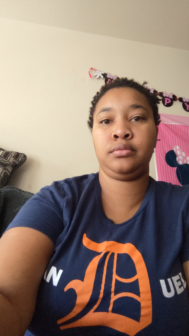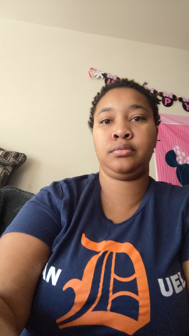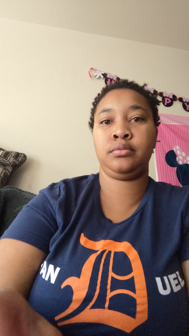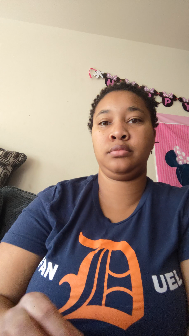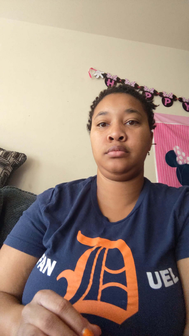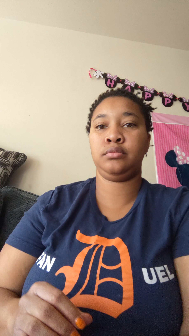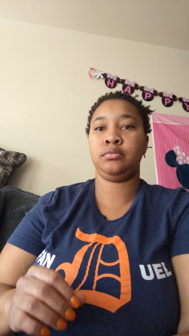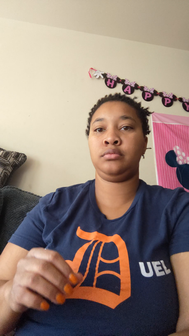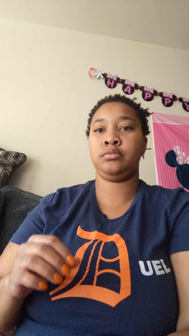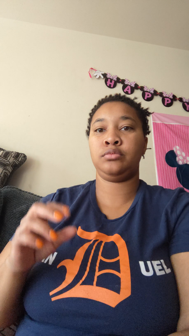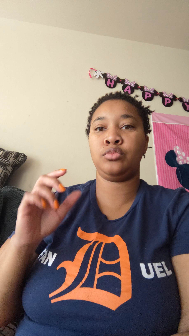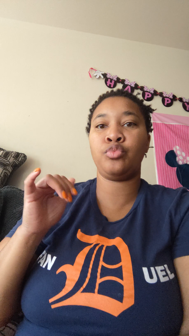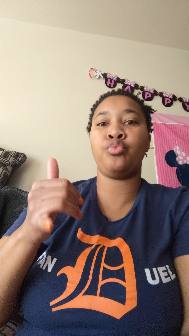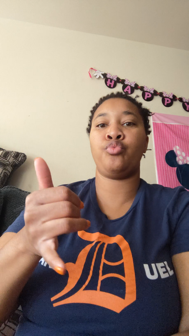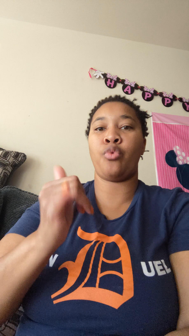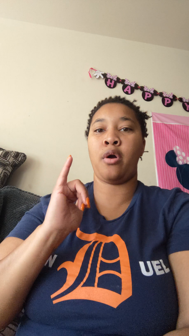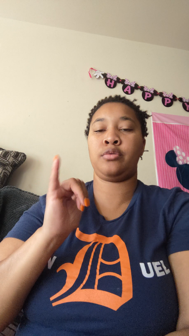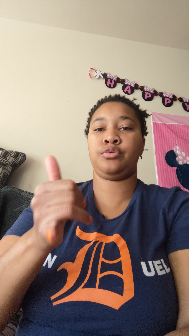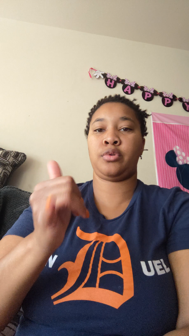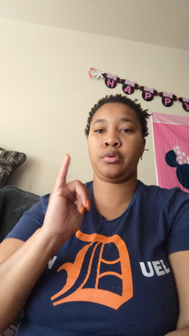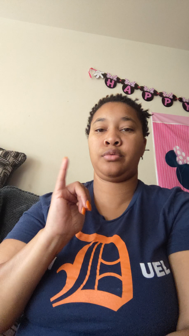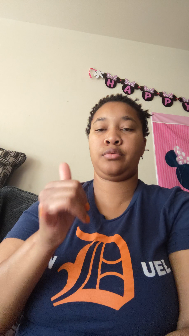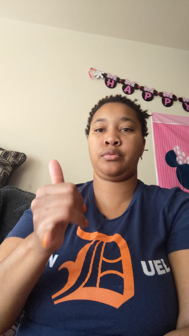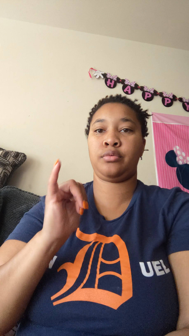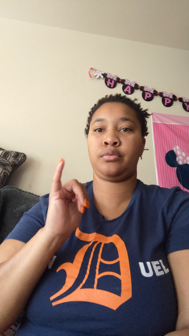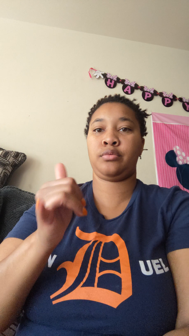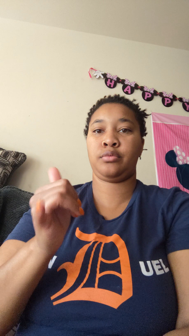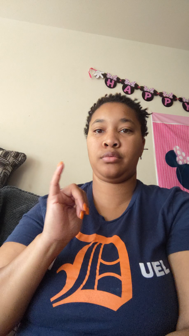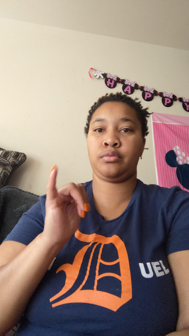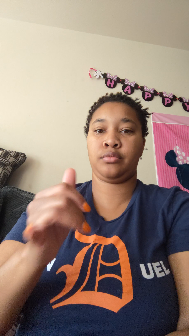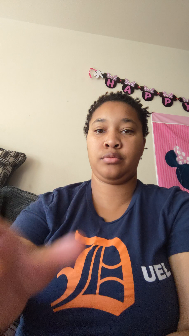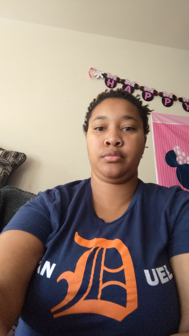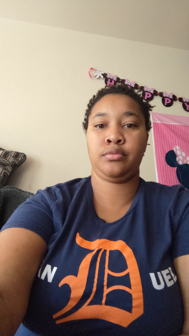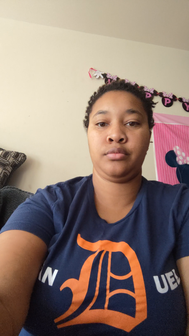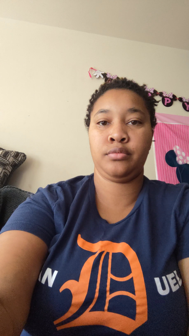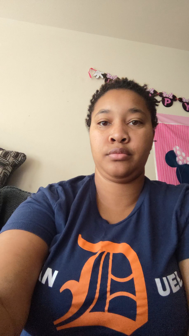rocking chair